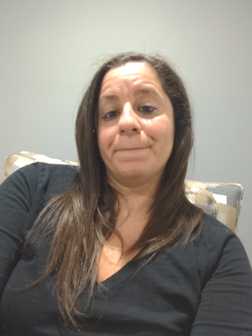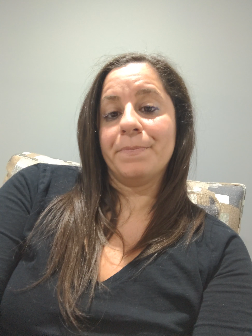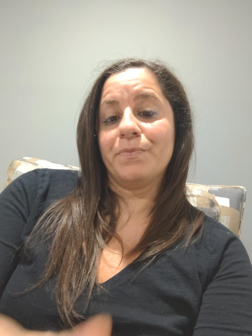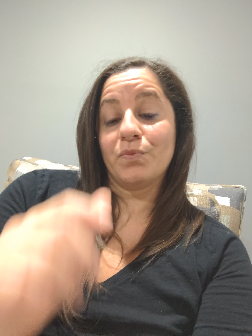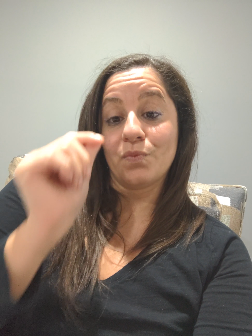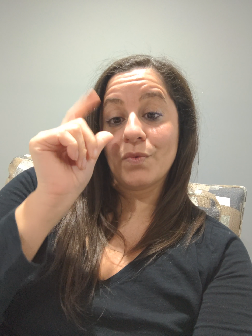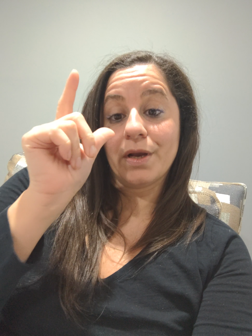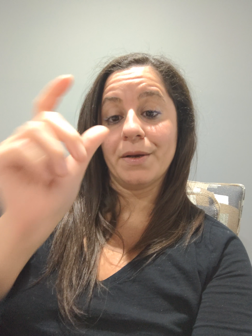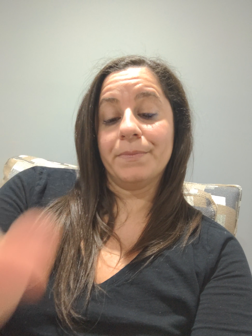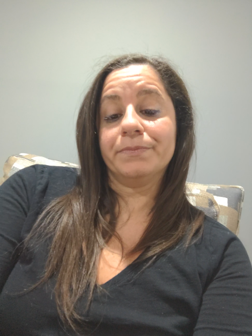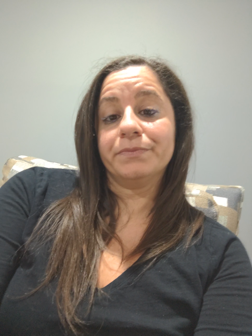awake